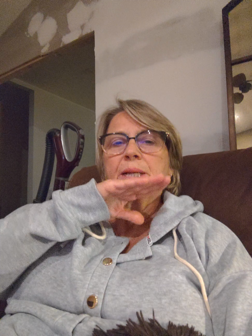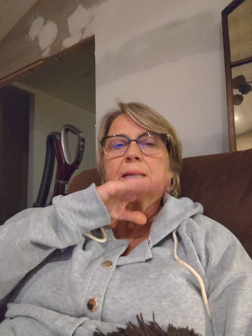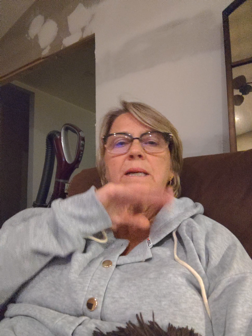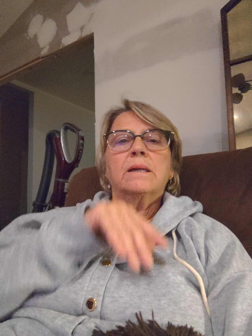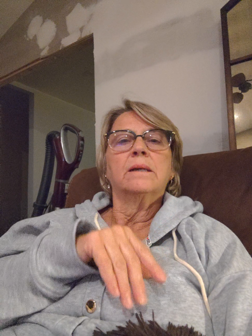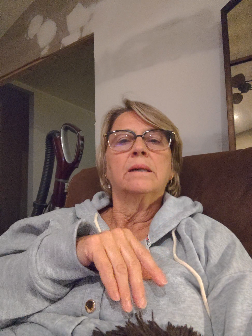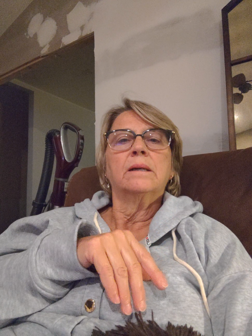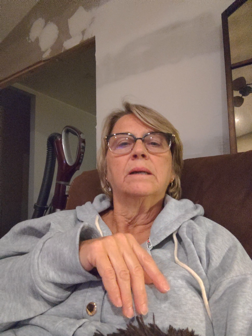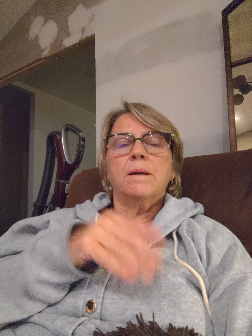pig